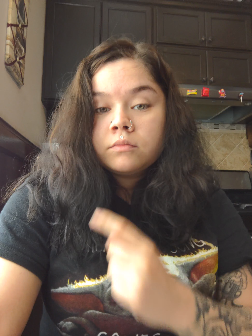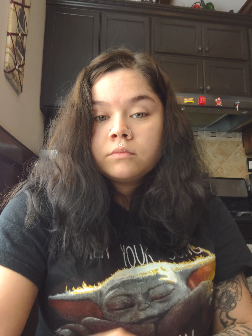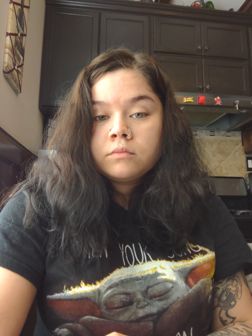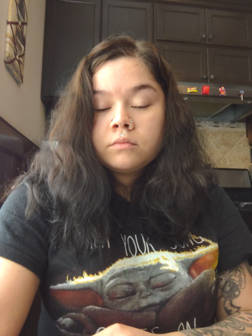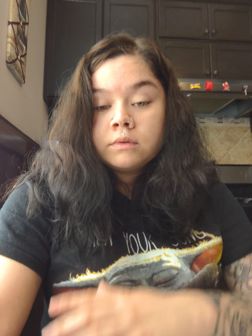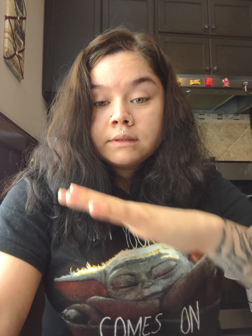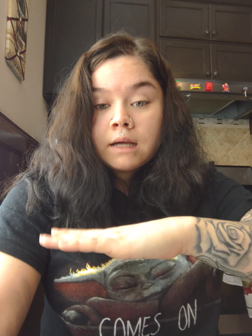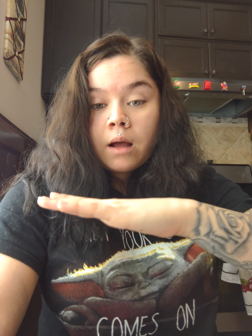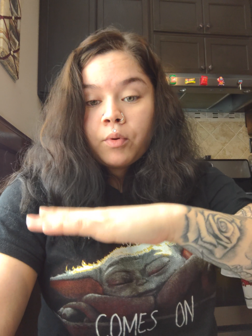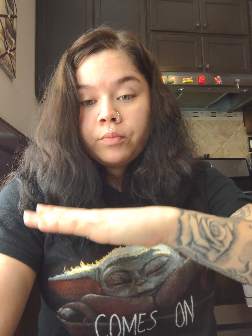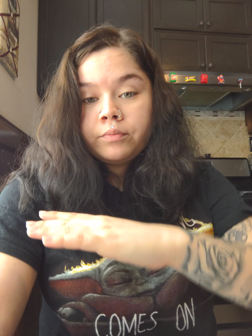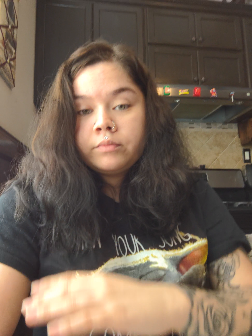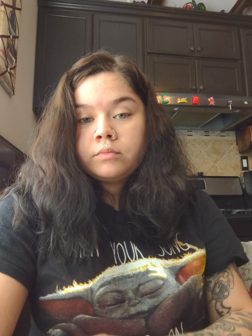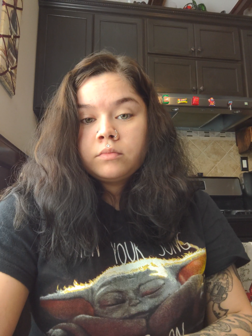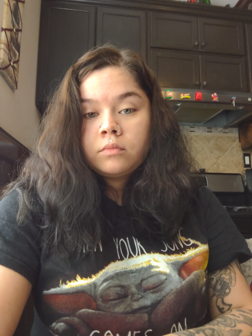table